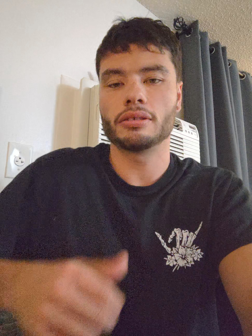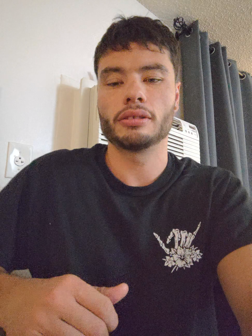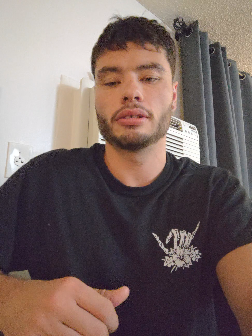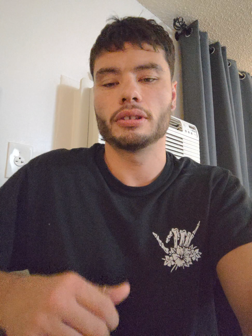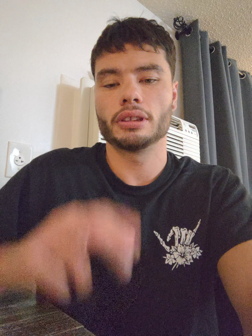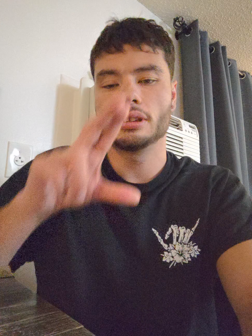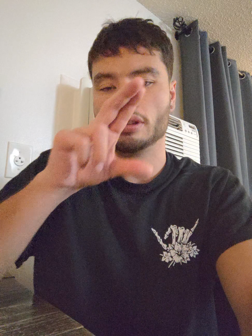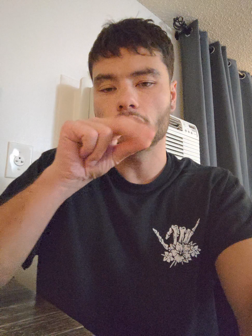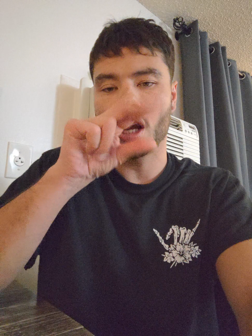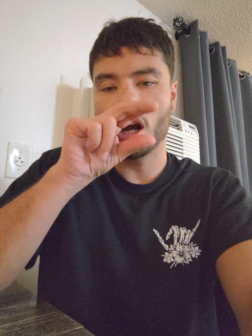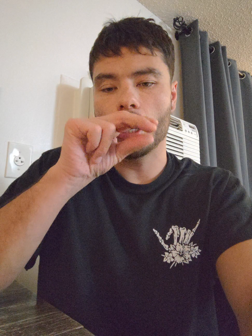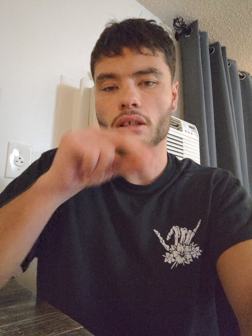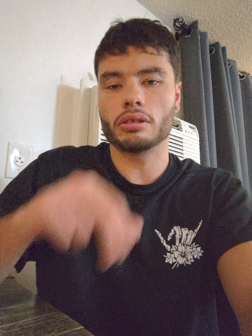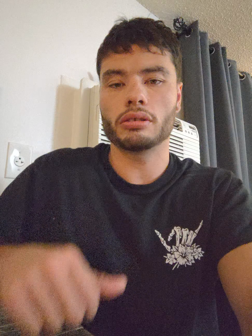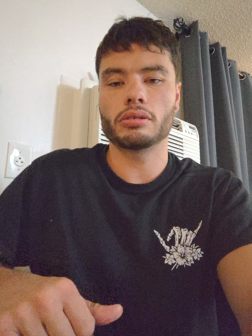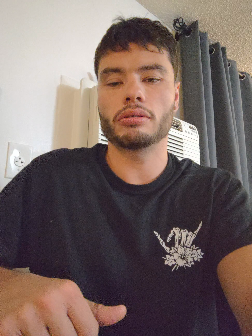duck